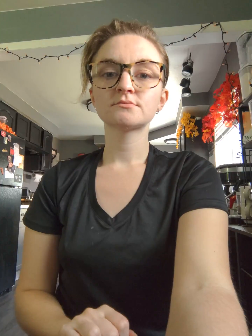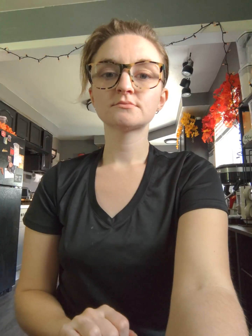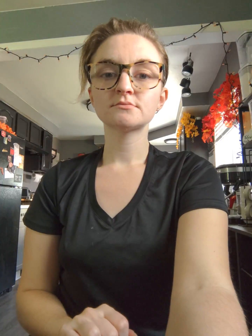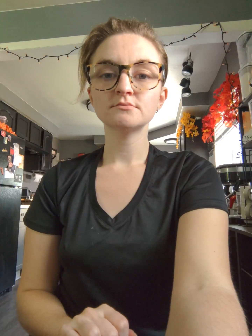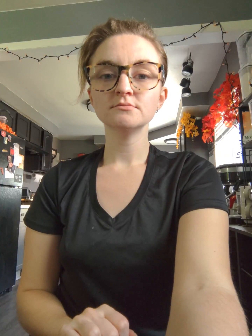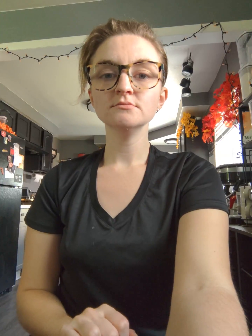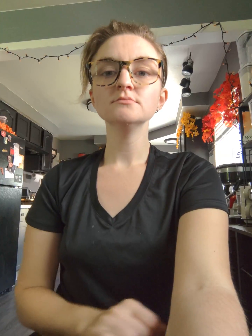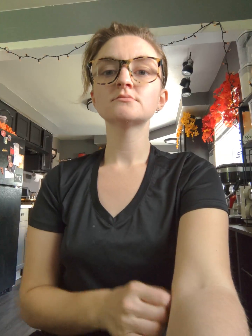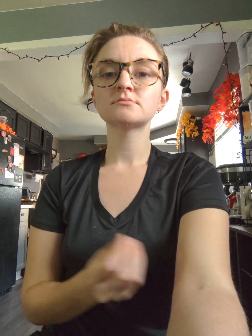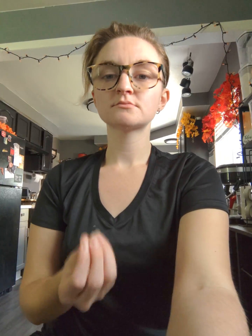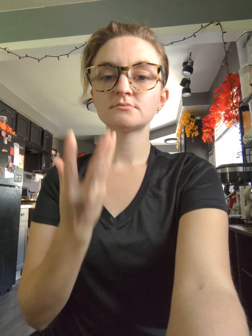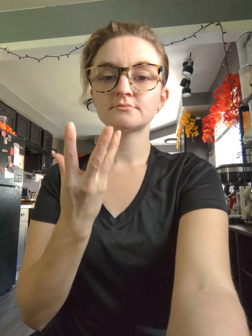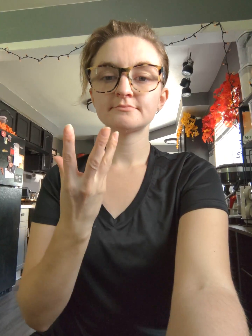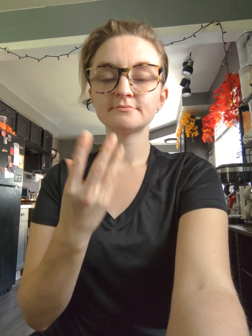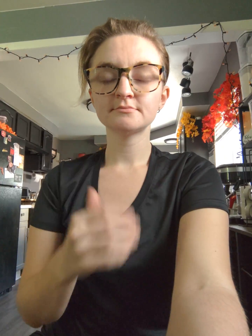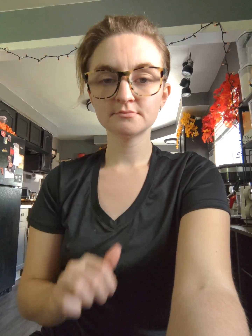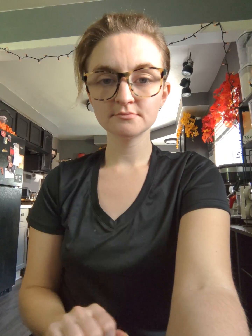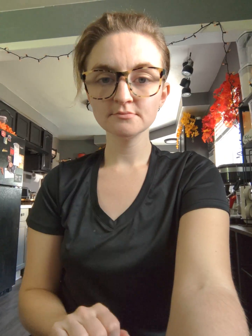plants